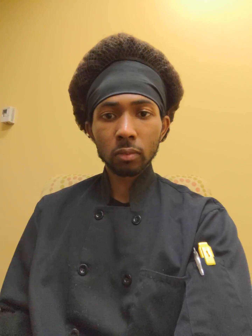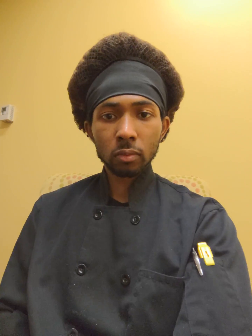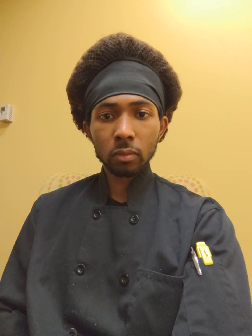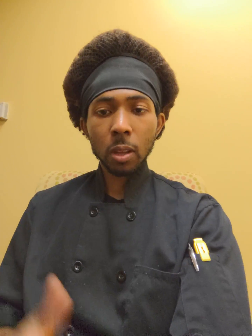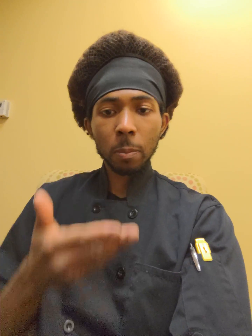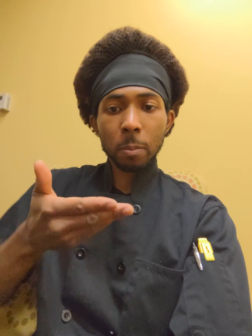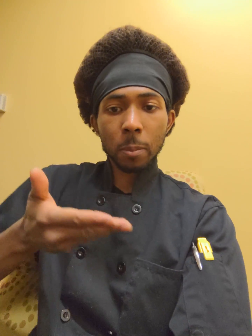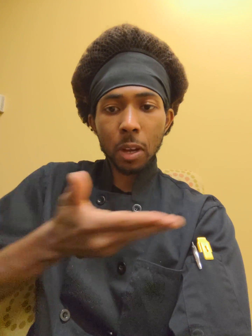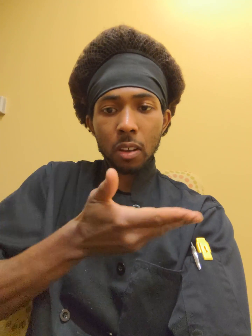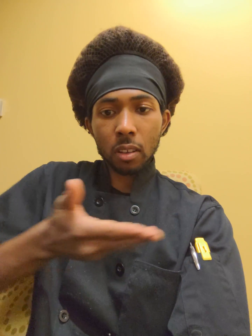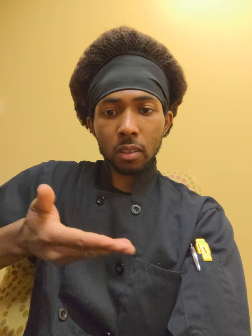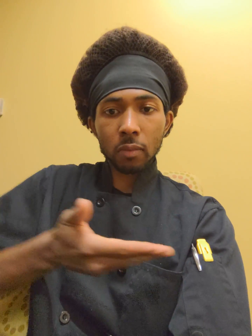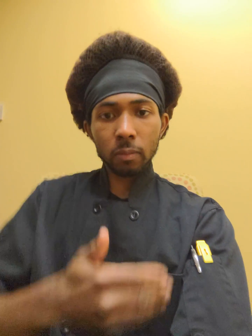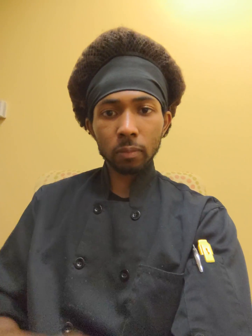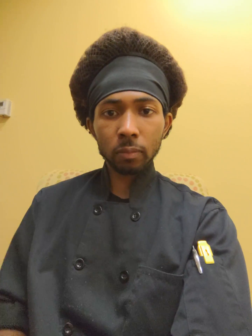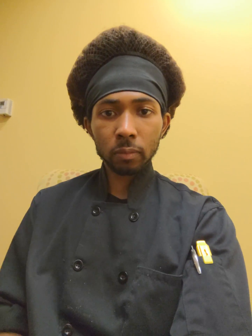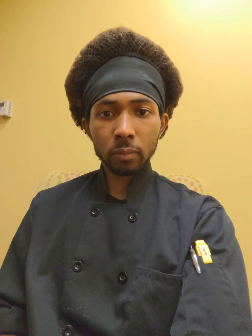baby